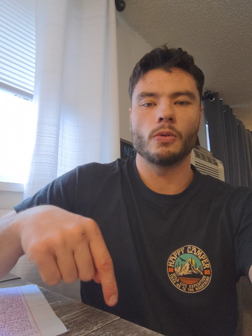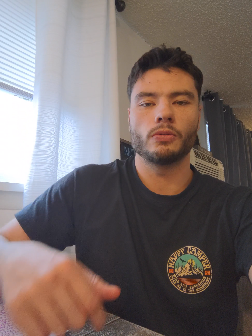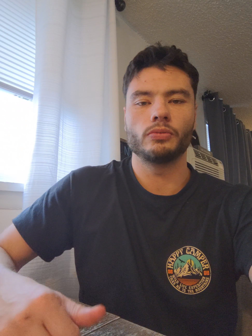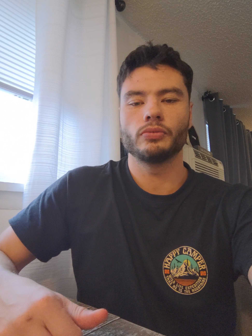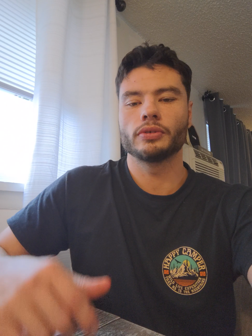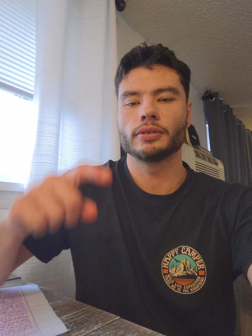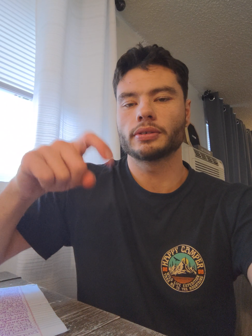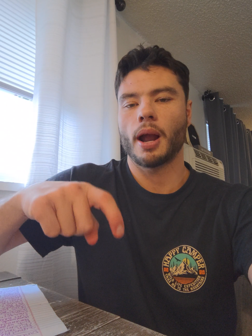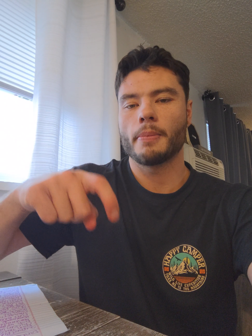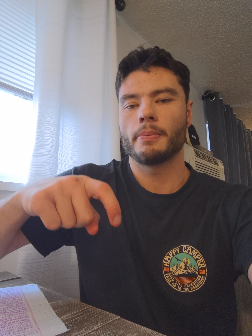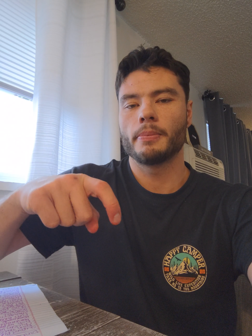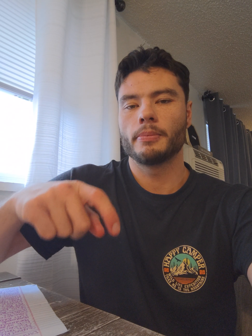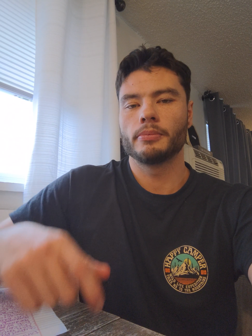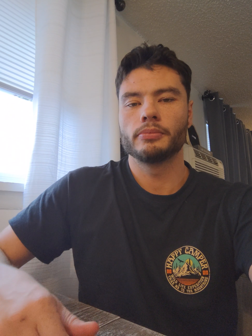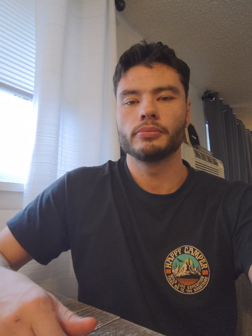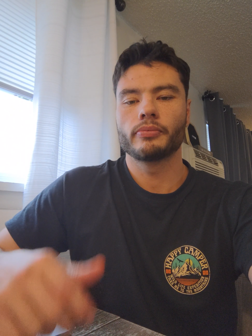time